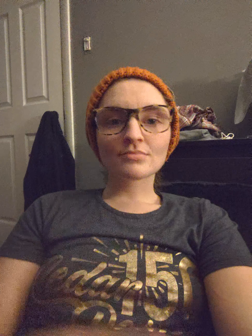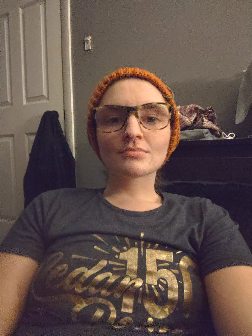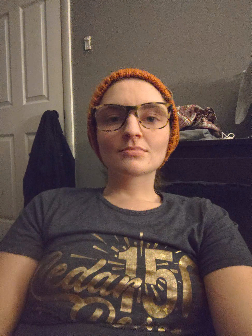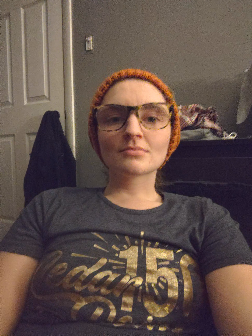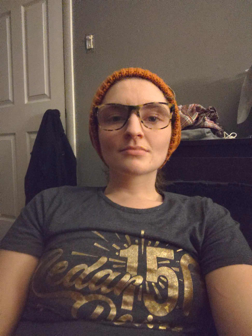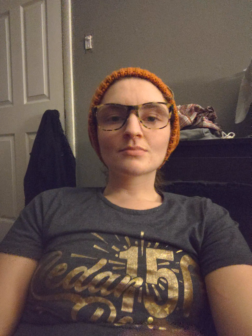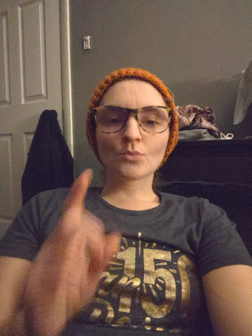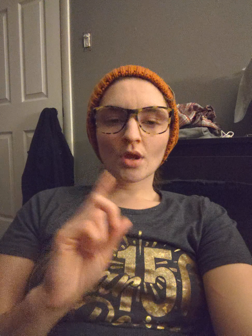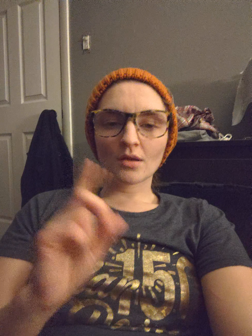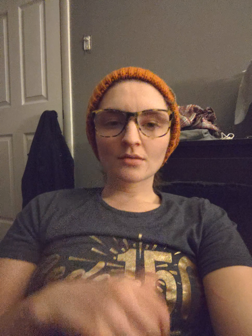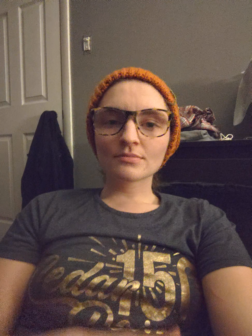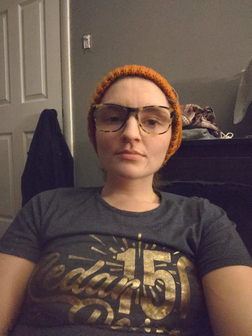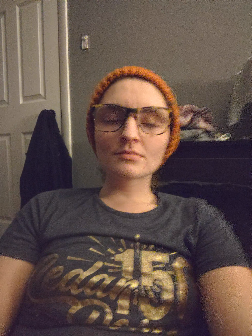where